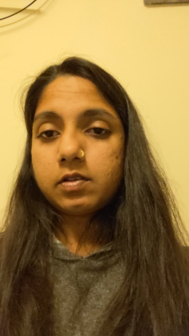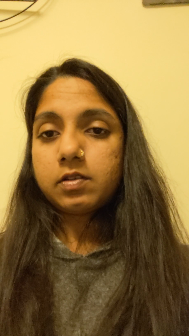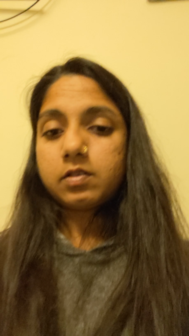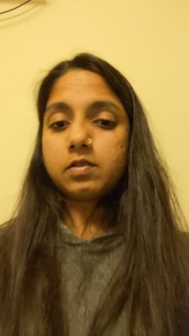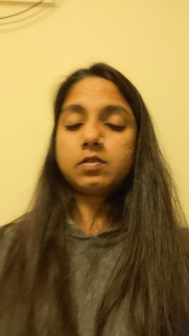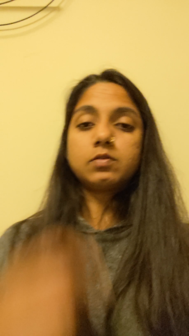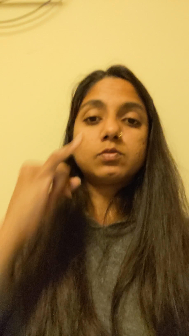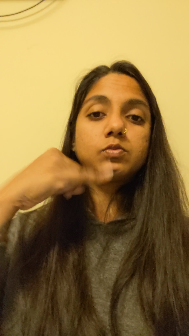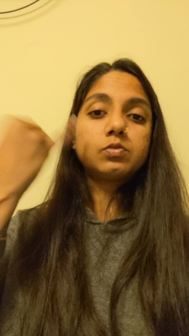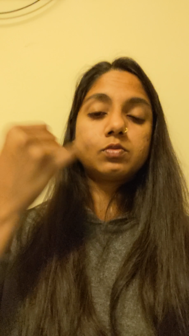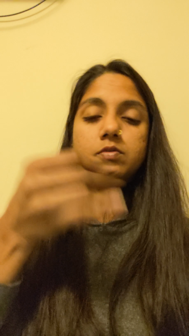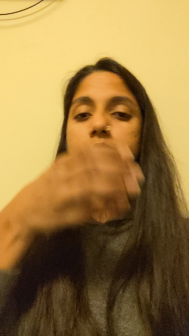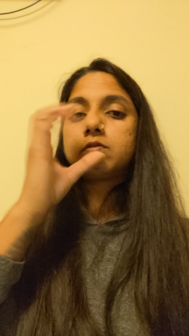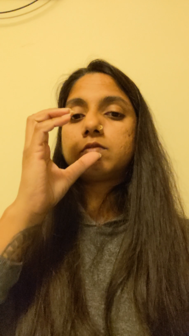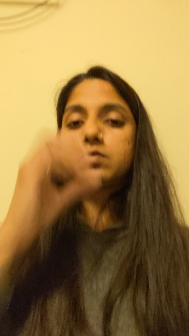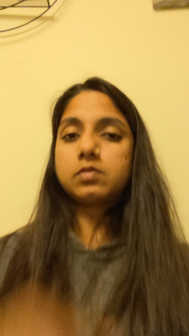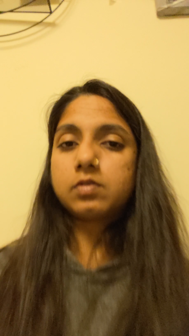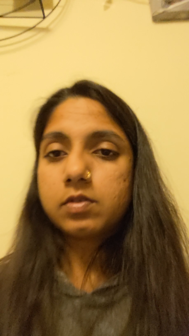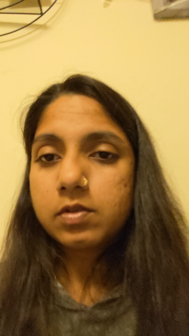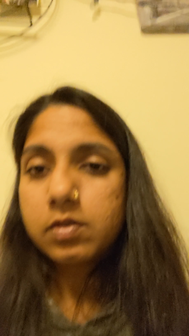juice